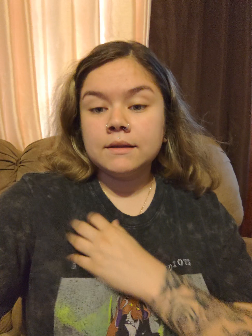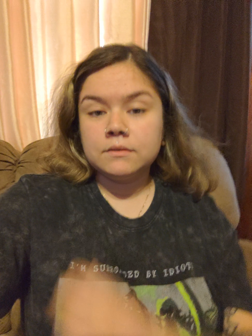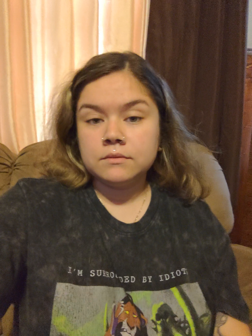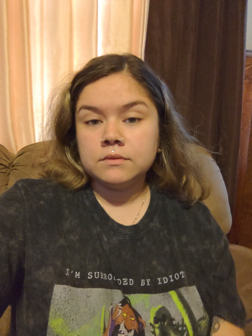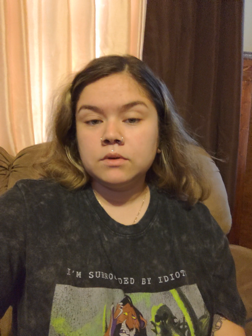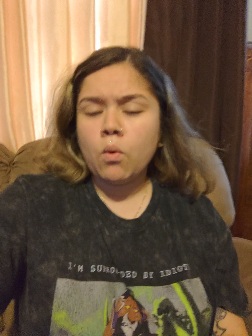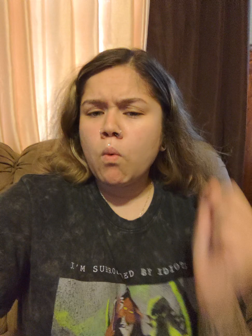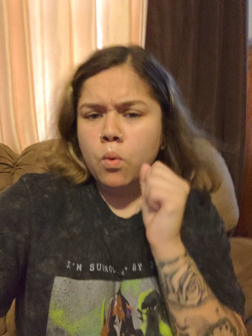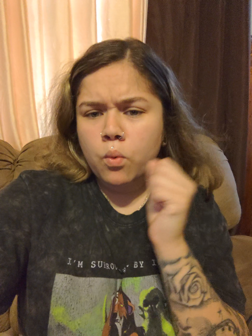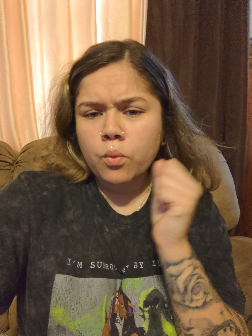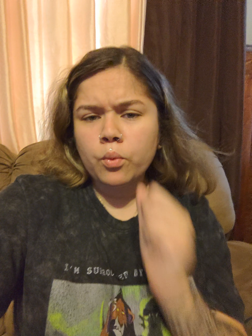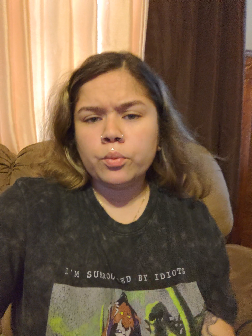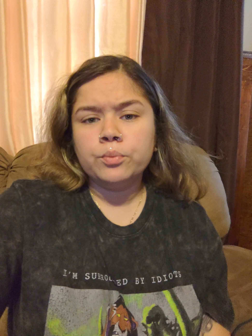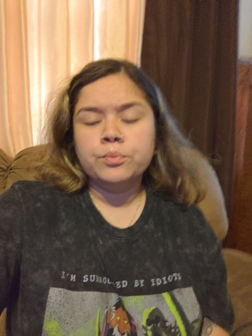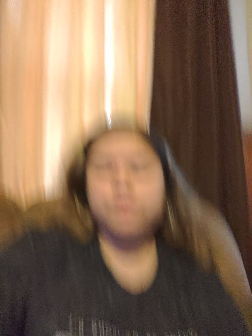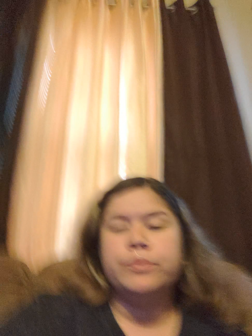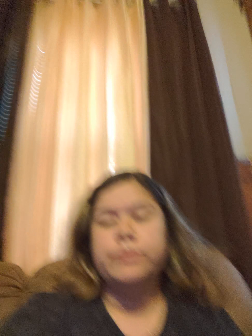cold